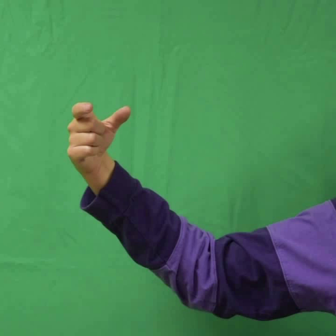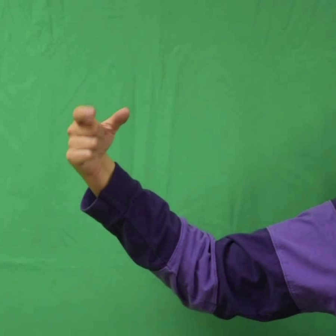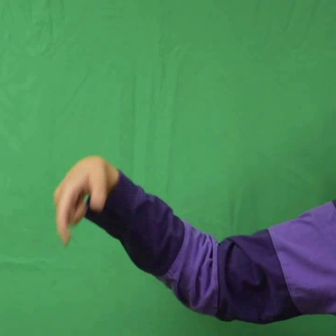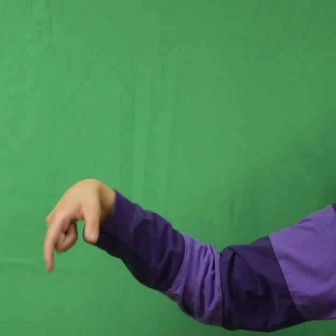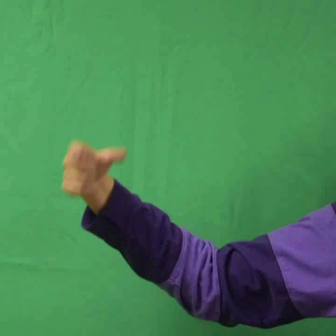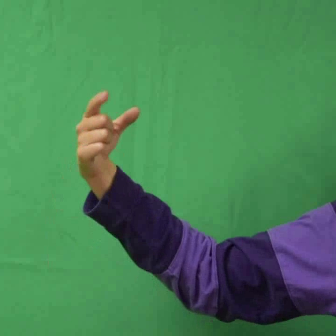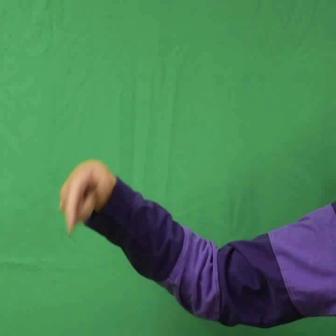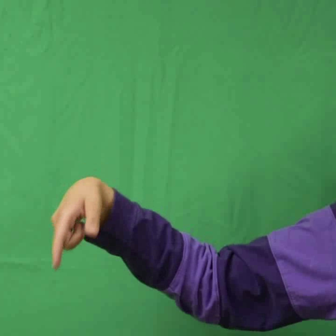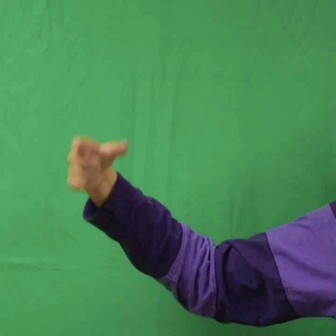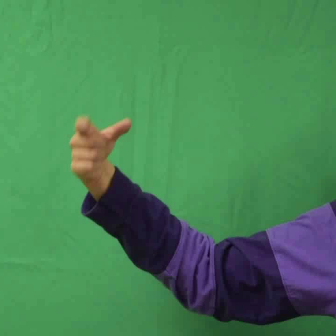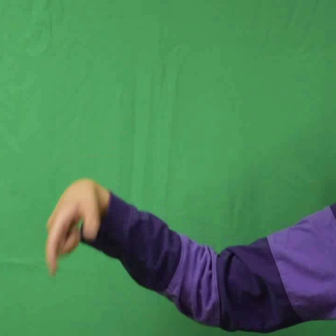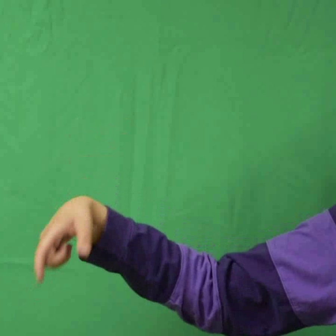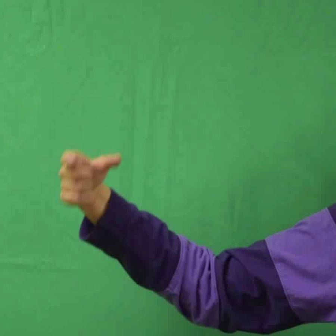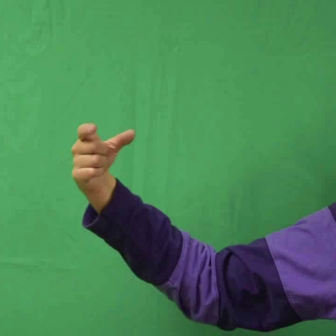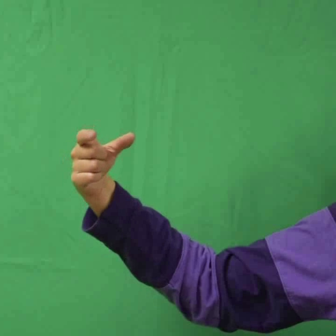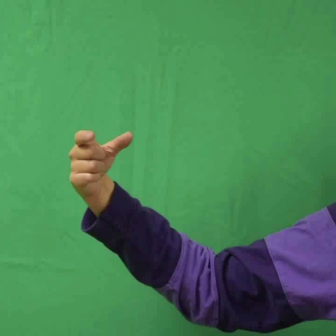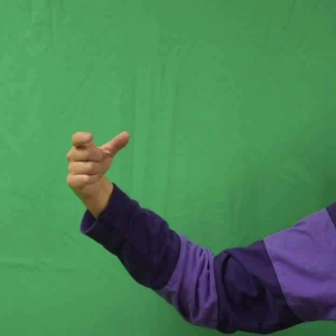Q